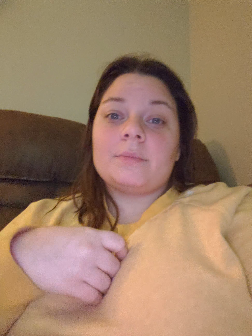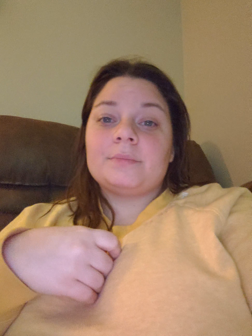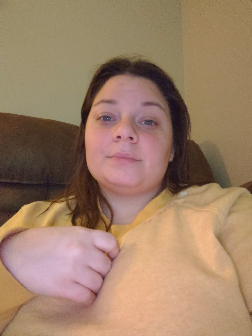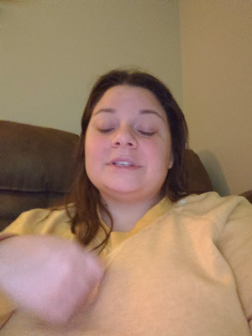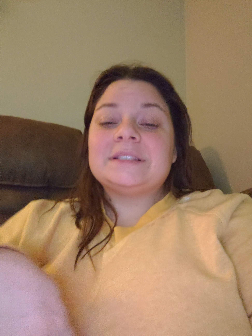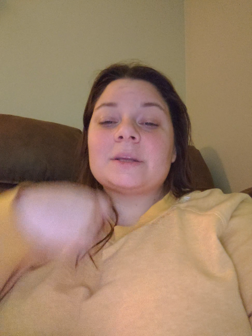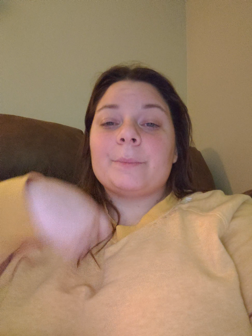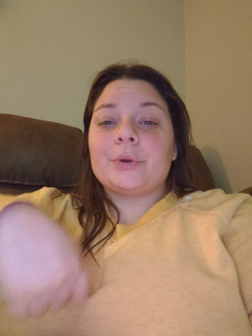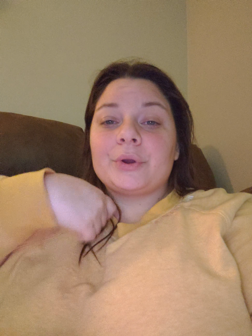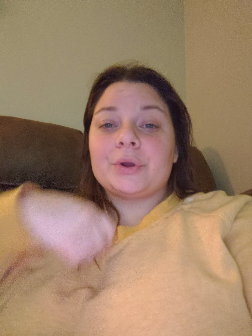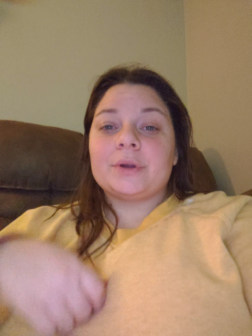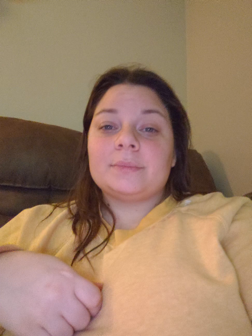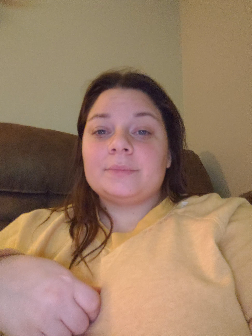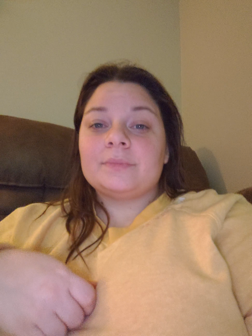zipper